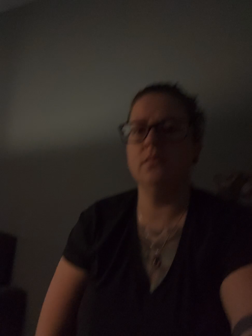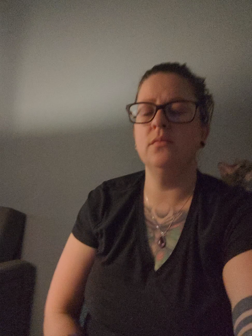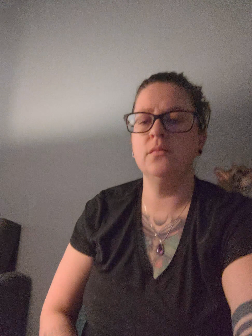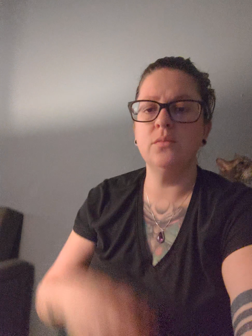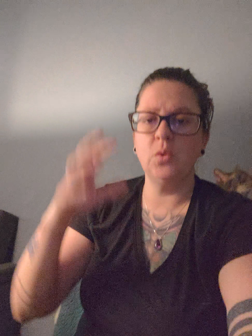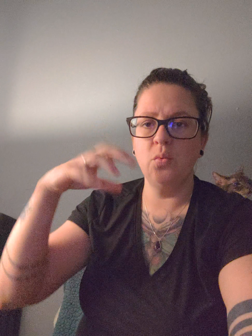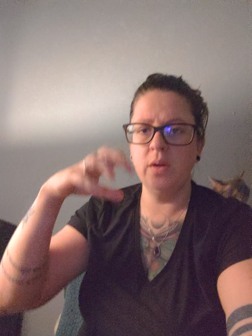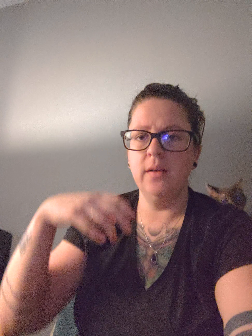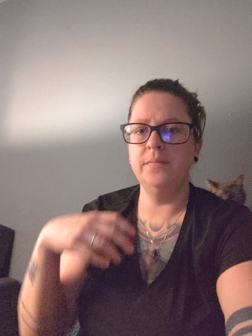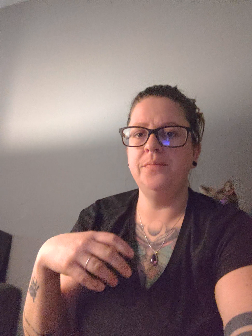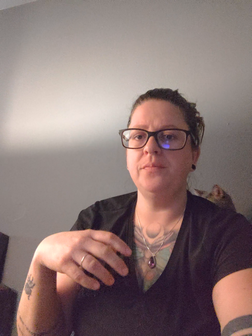rain